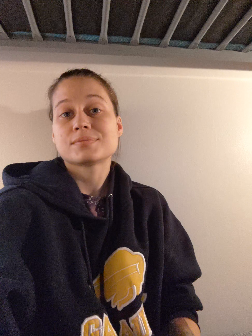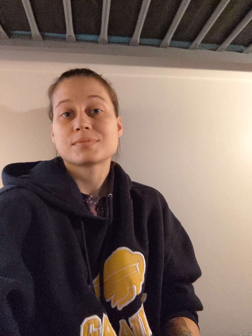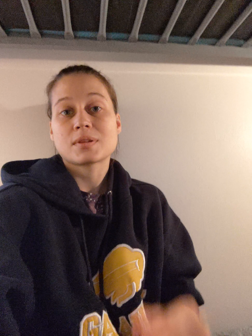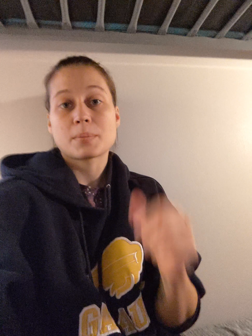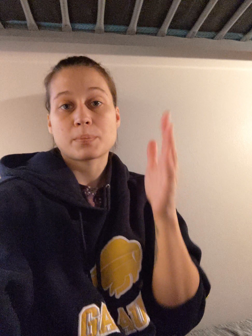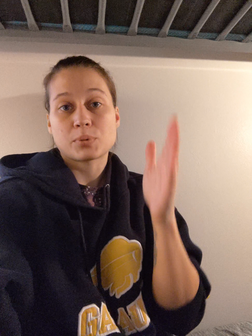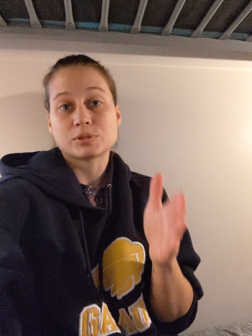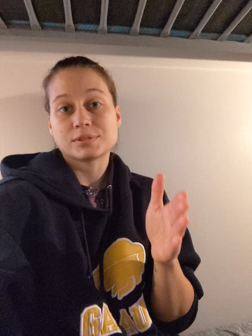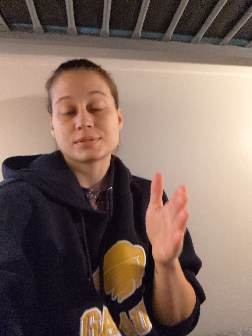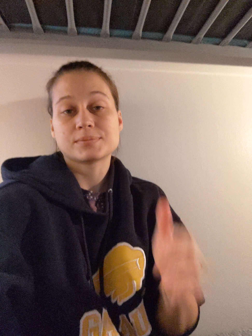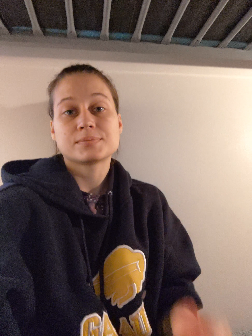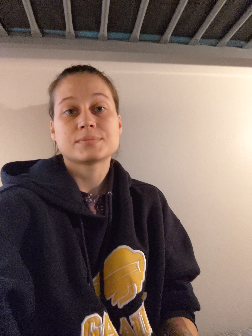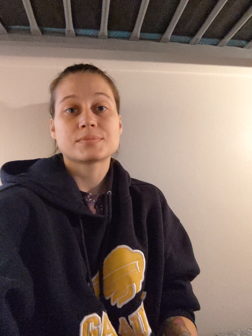person